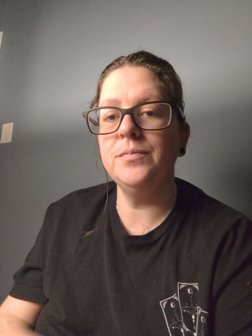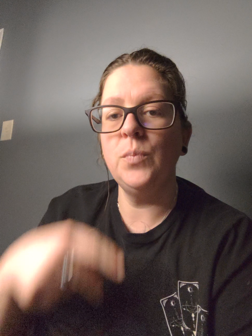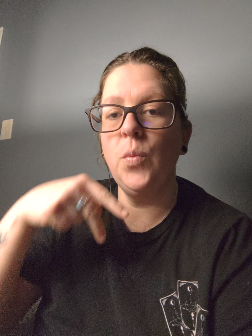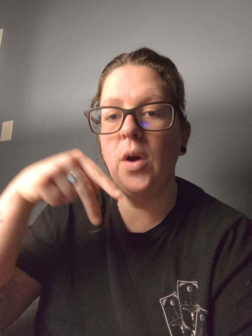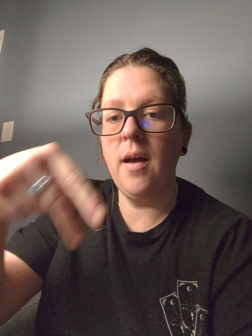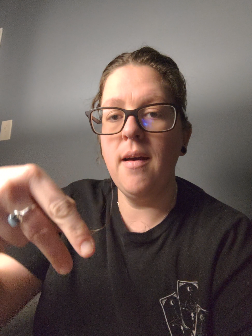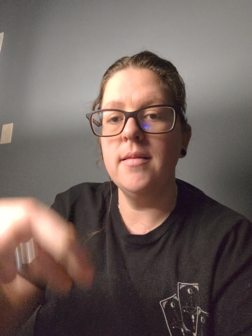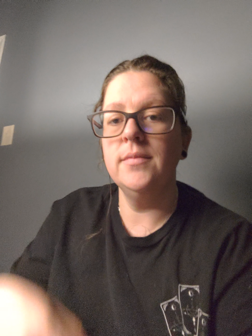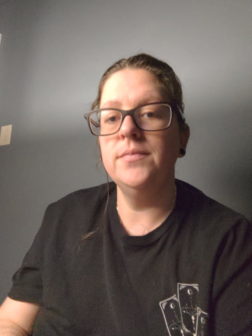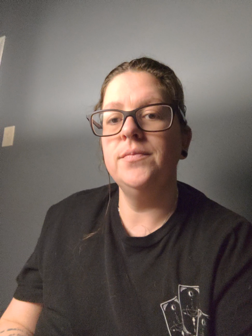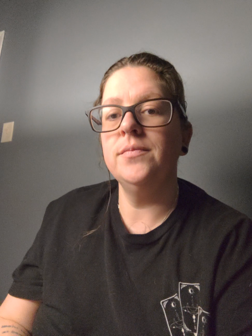ride